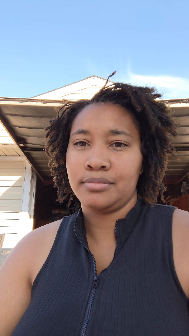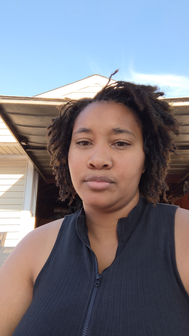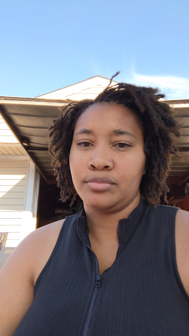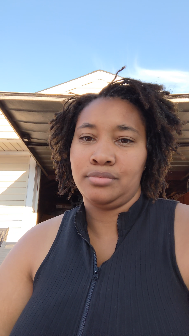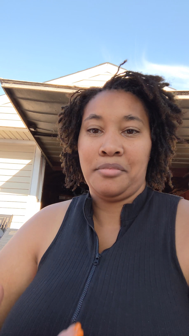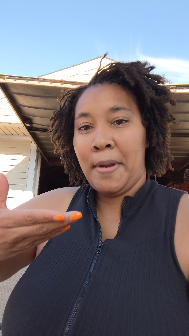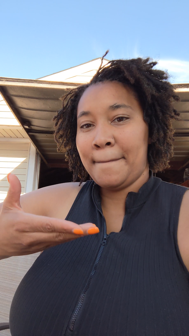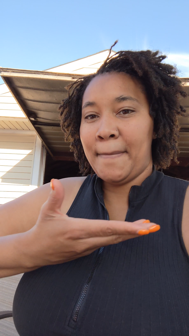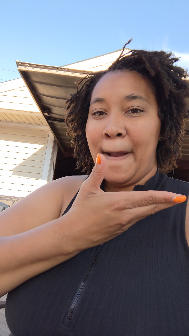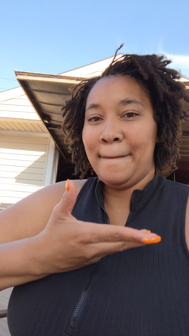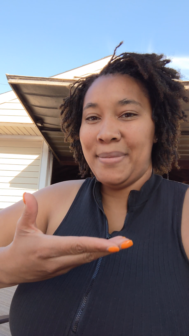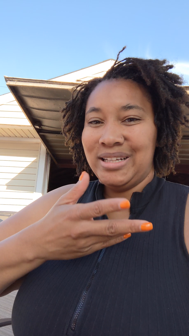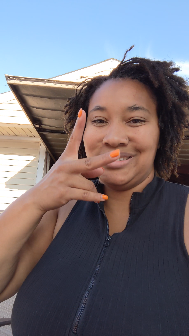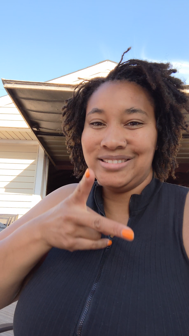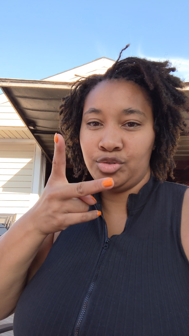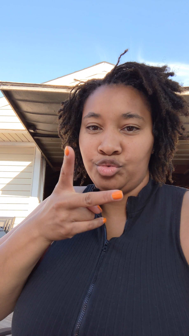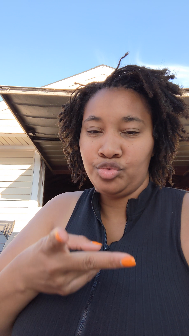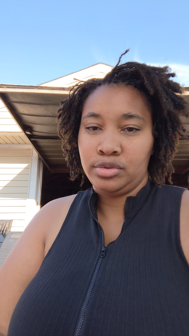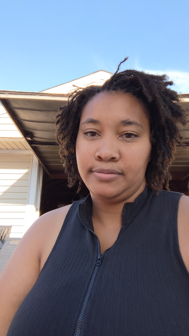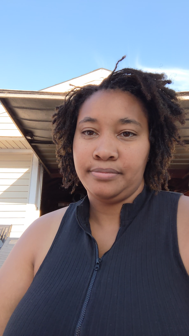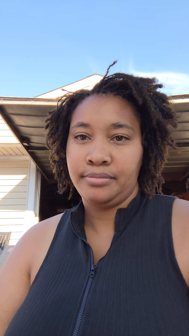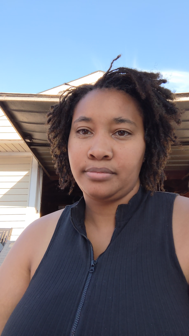babysitter